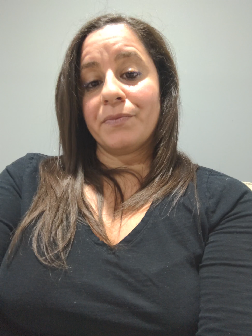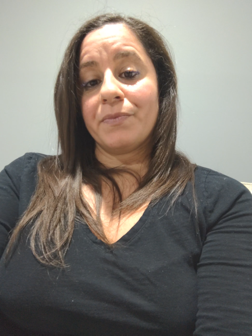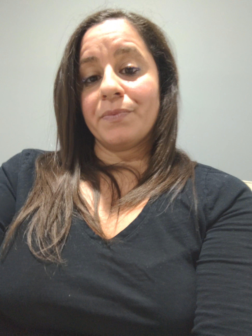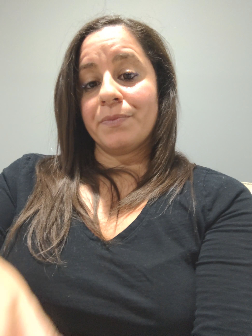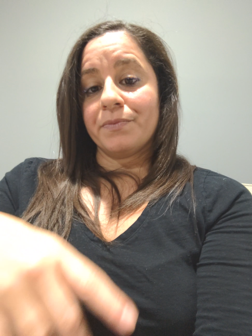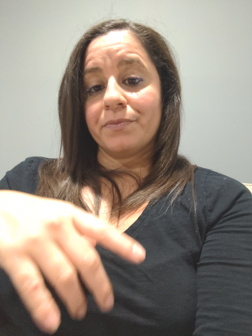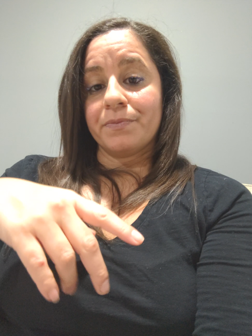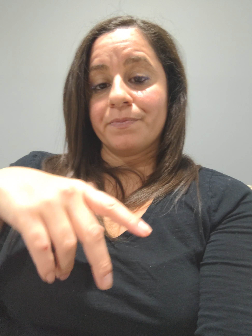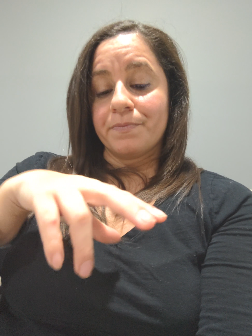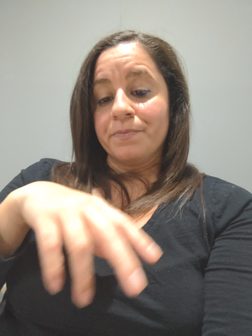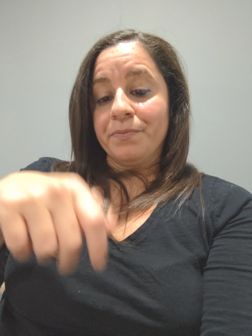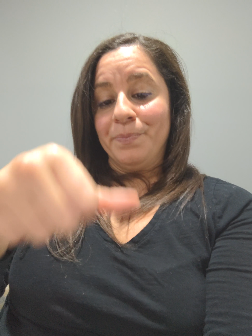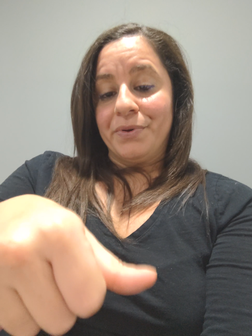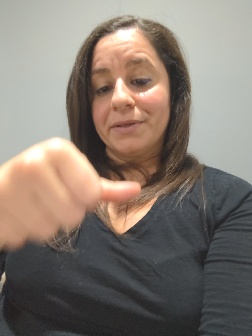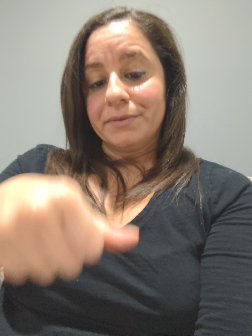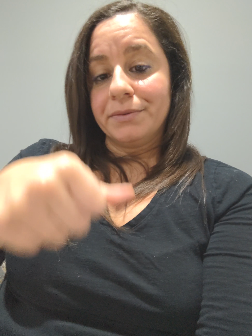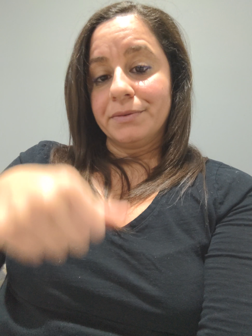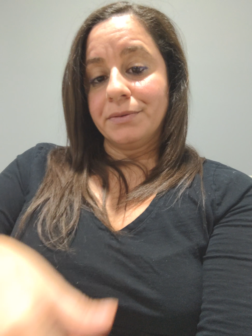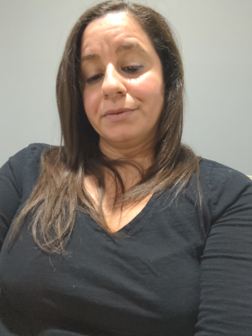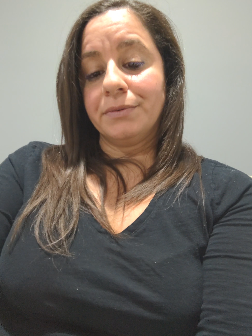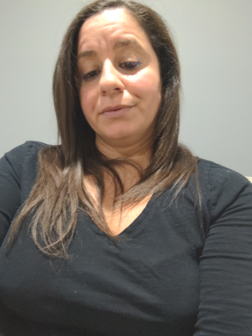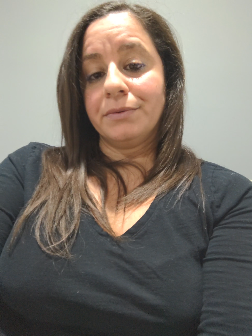puzzle